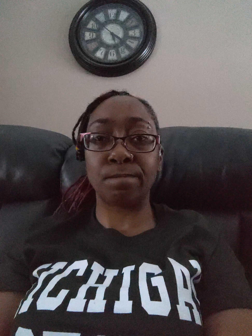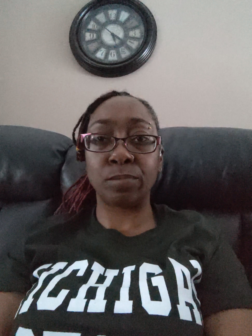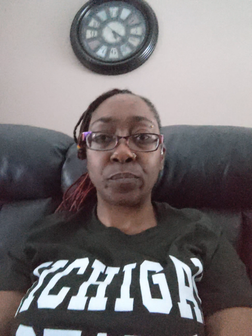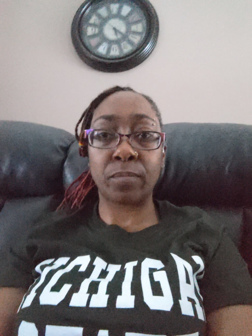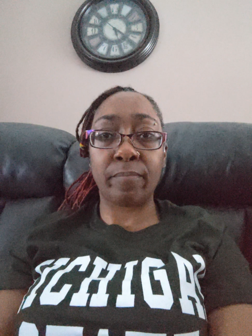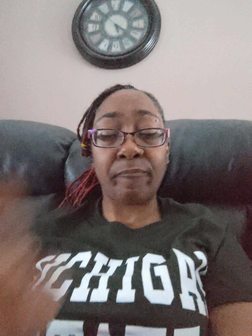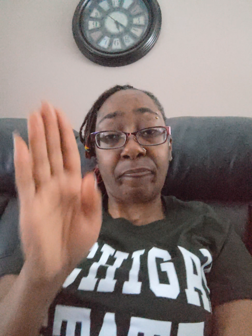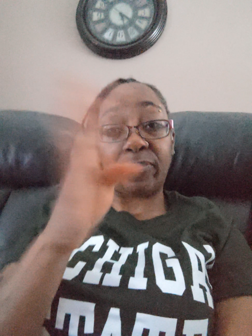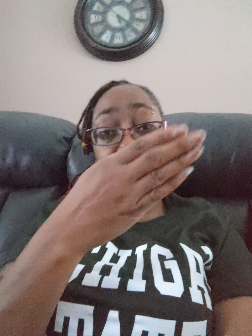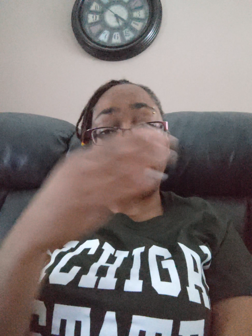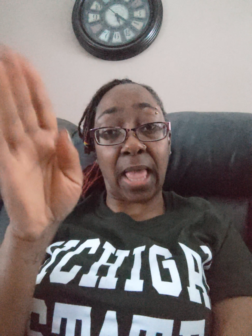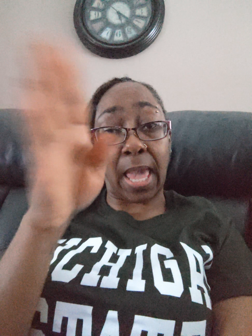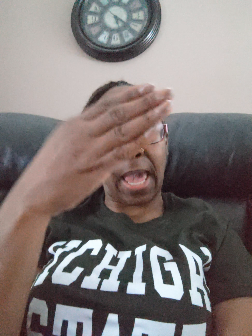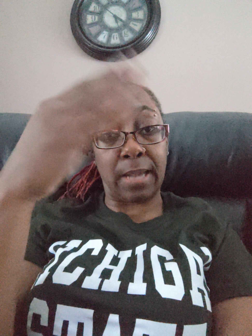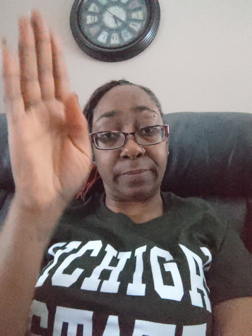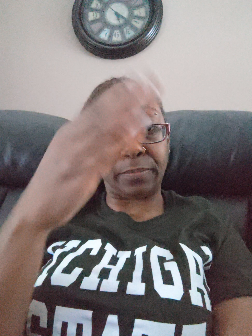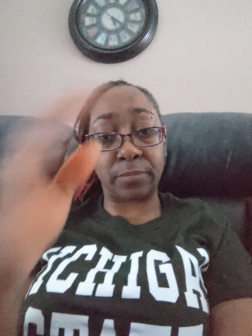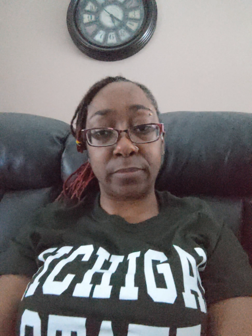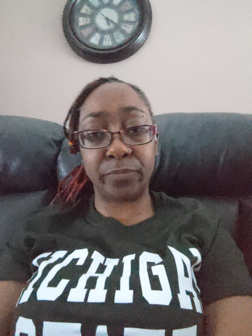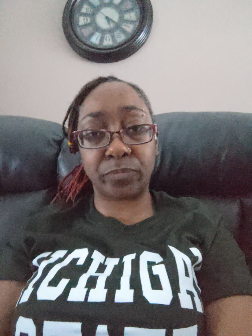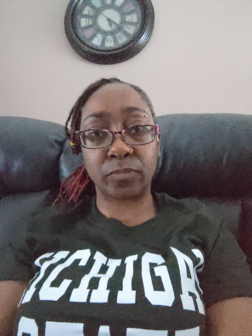flag